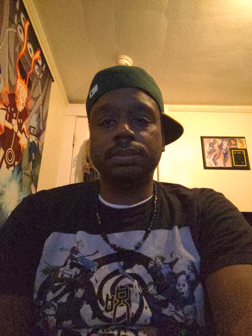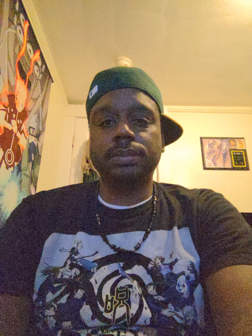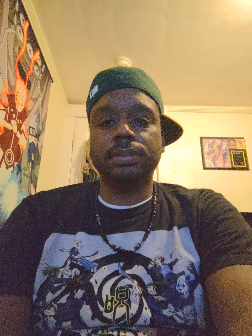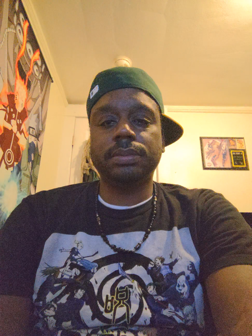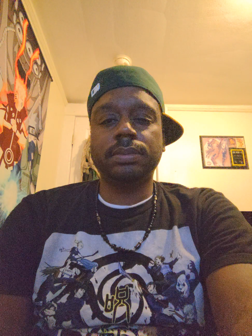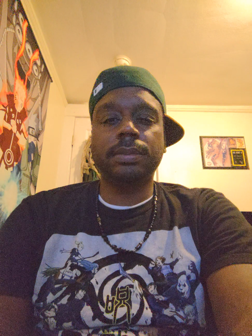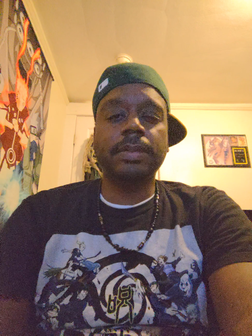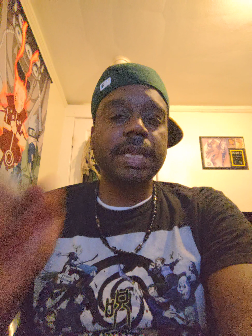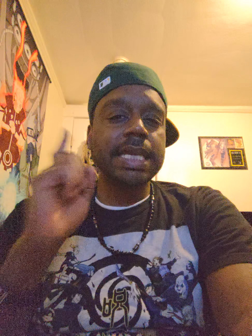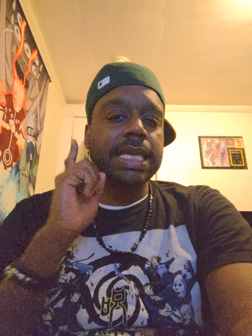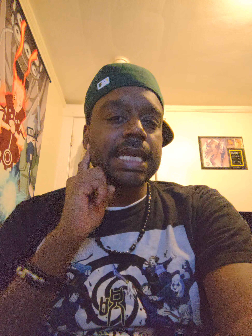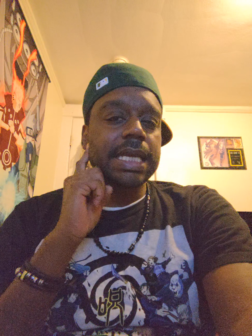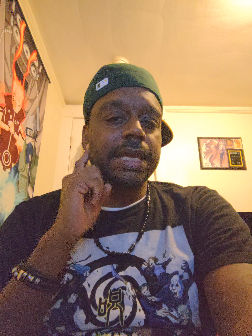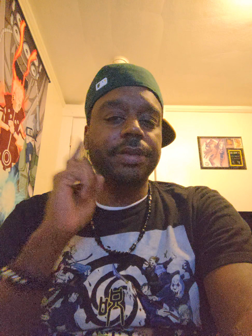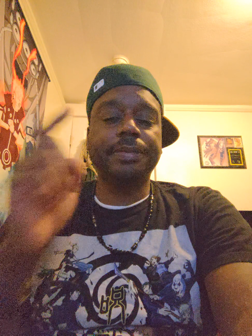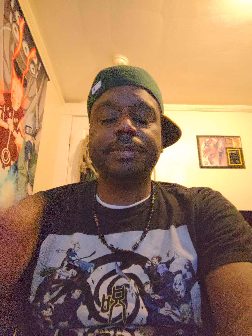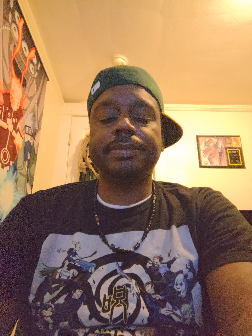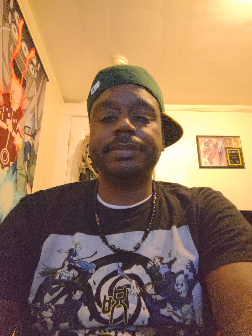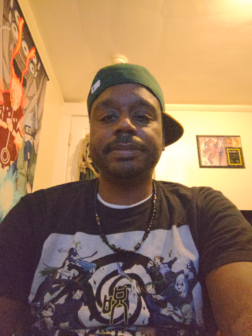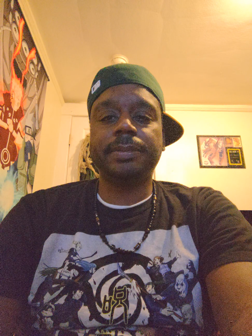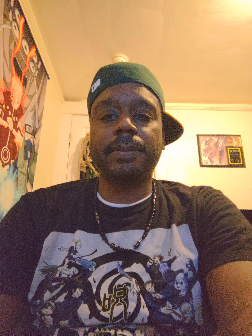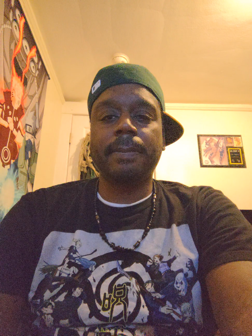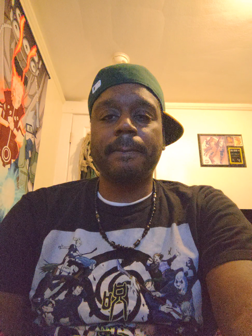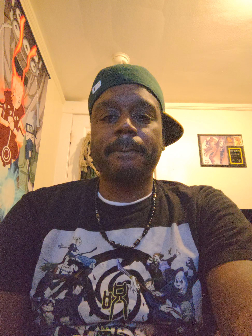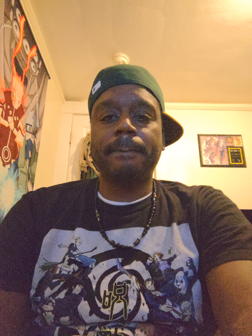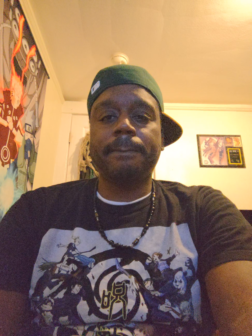hear